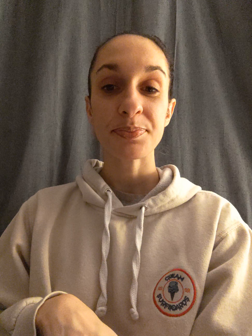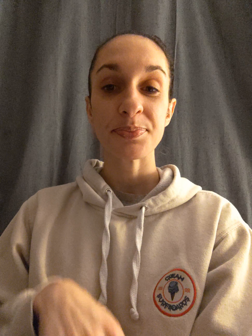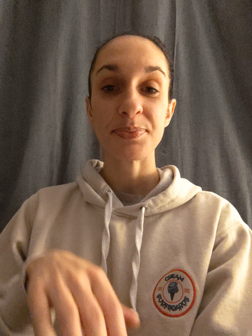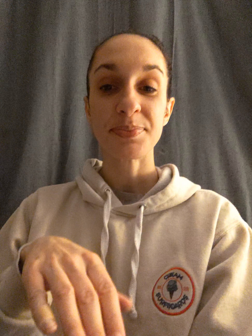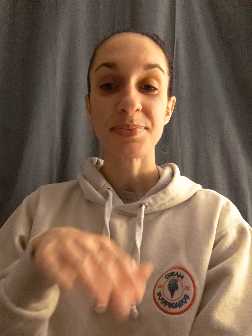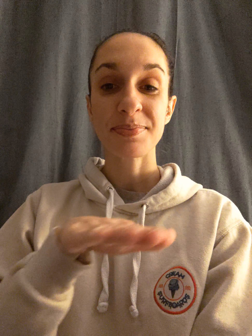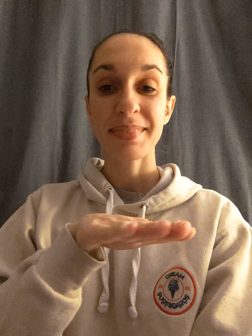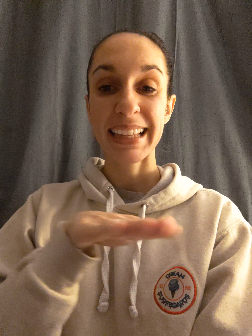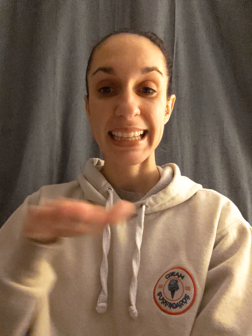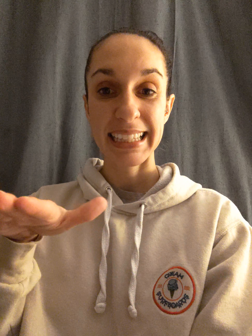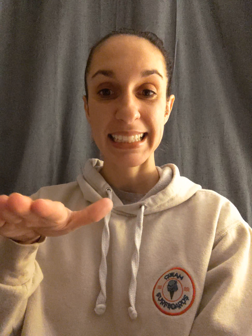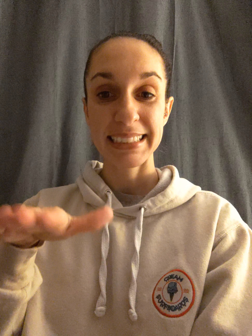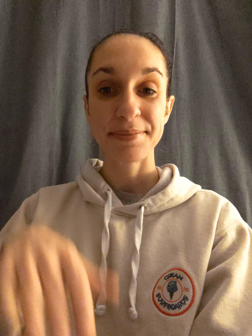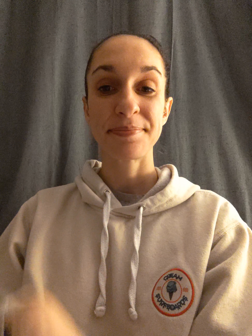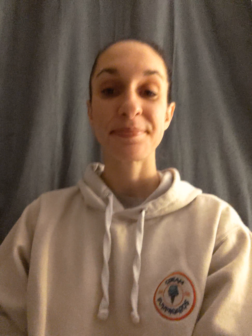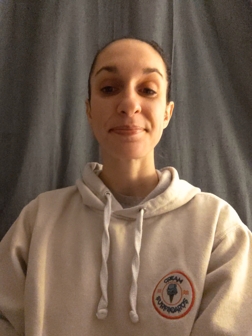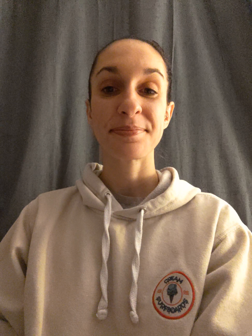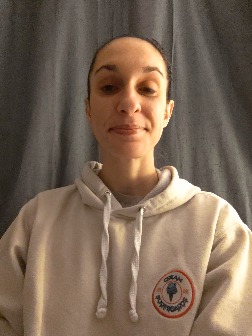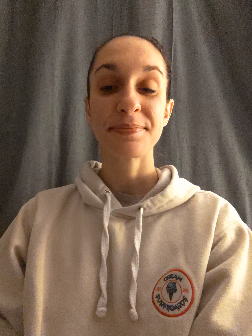clean